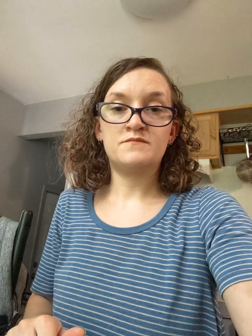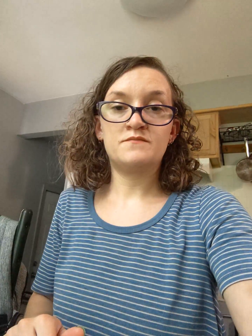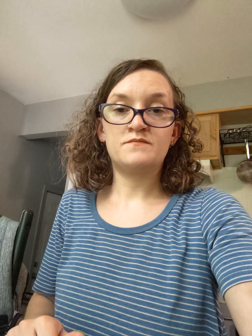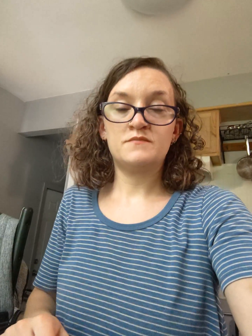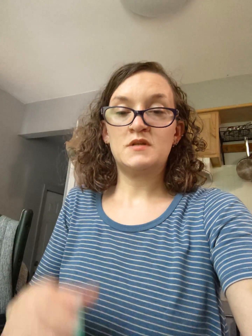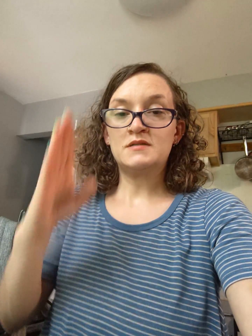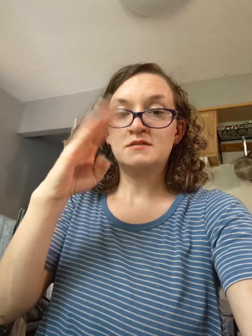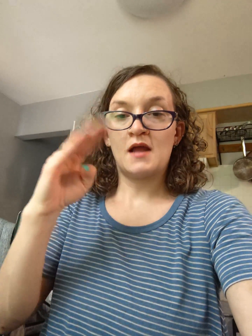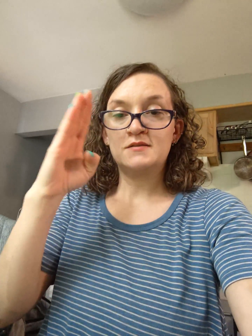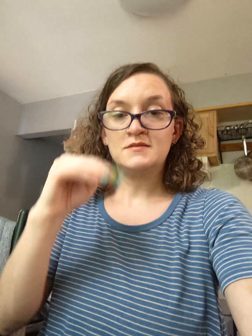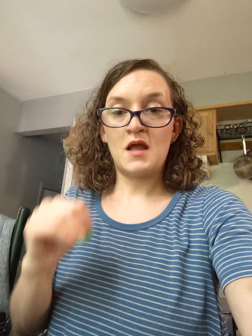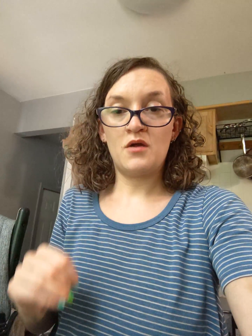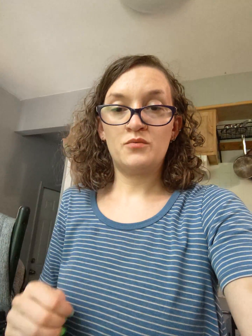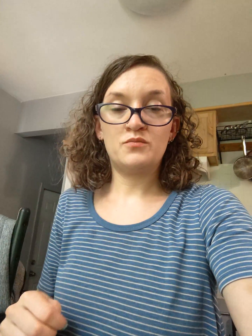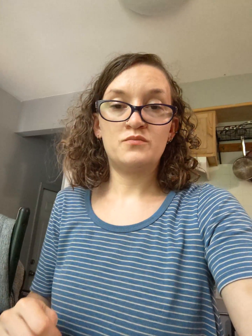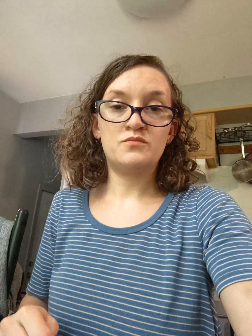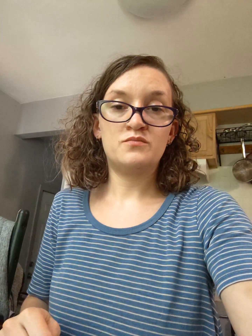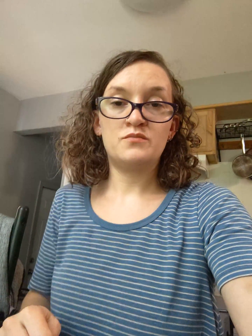downtown